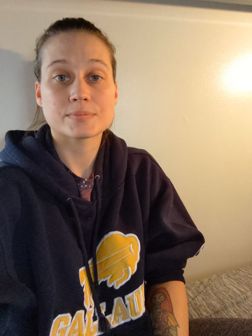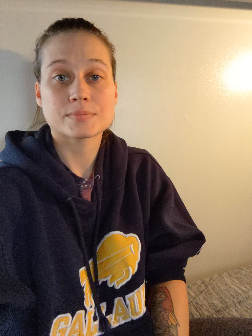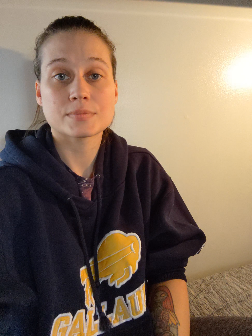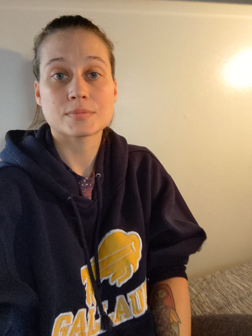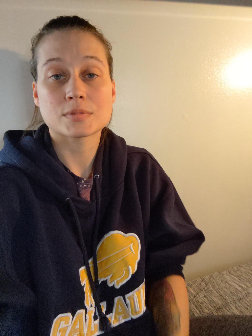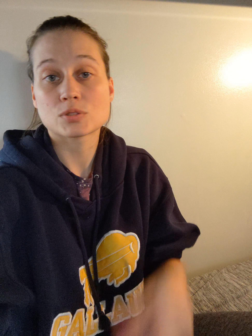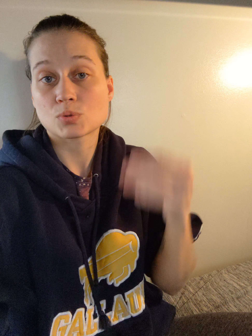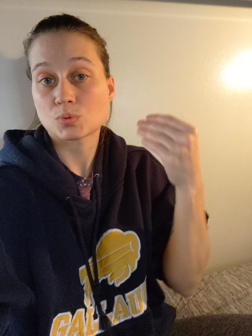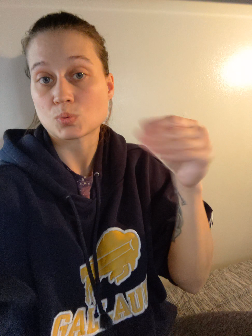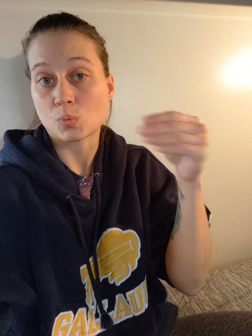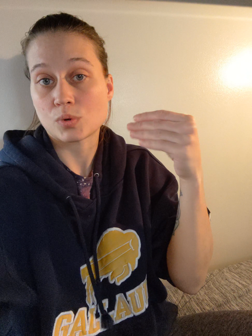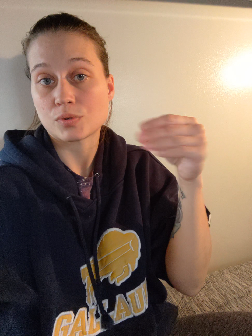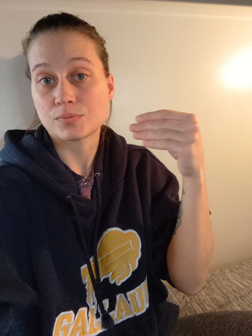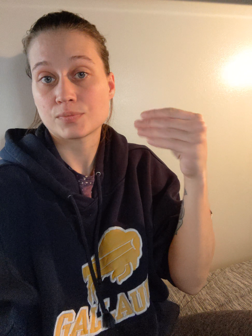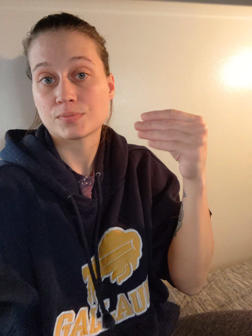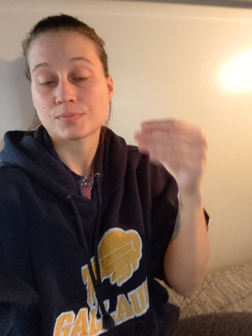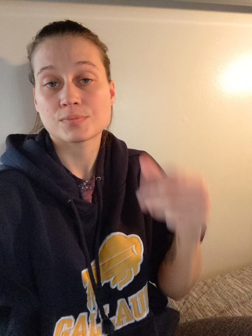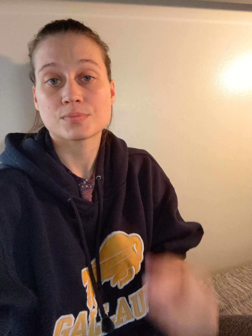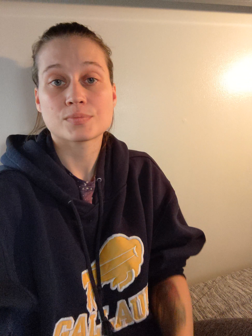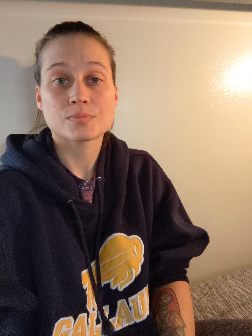store